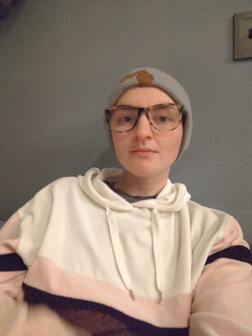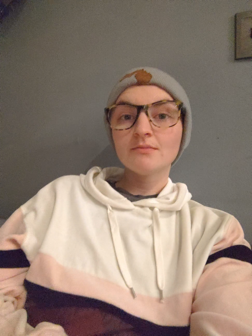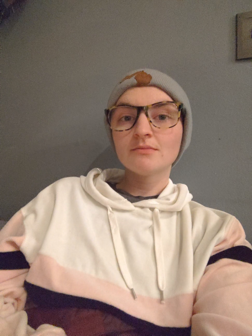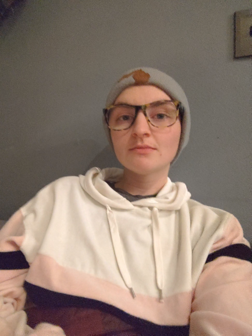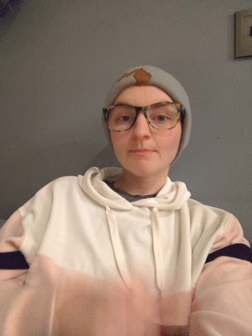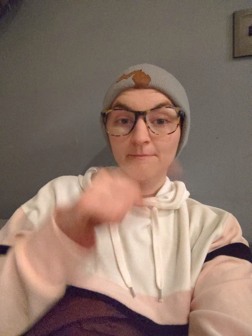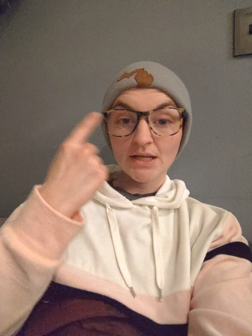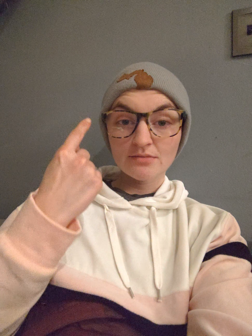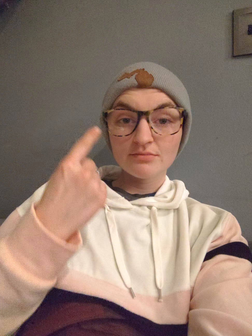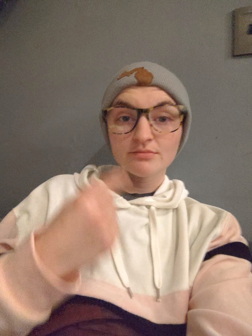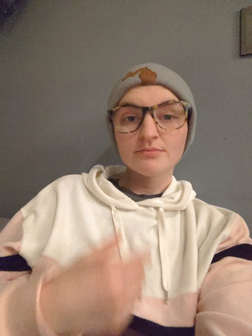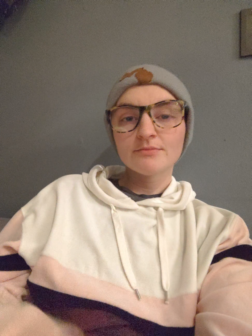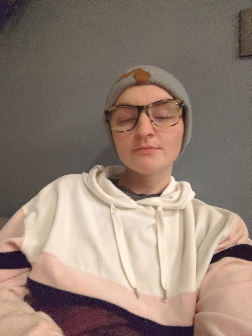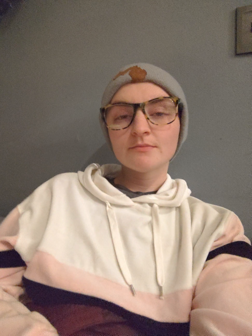black